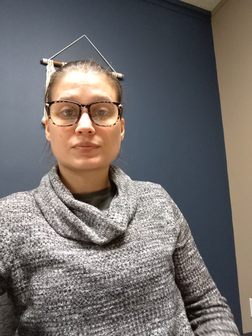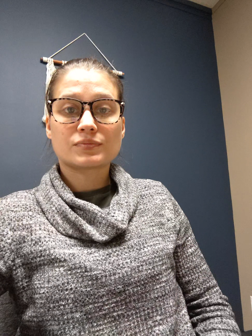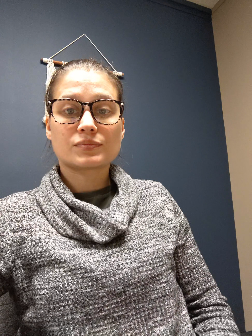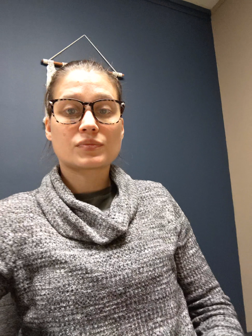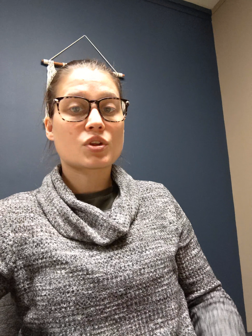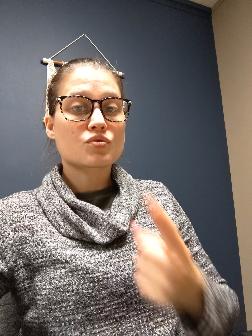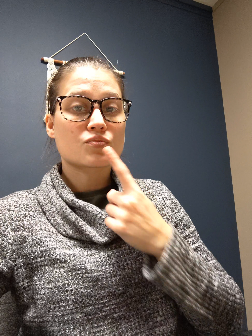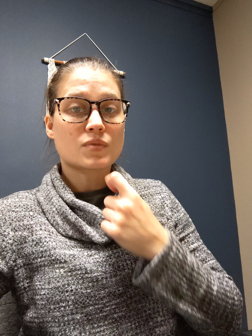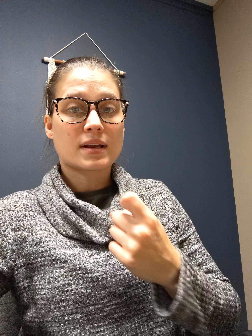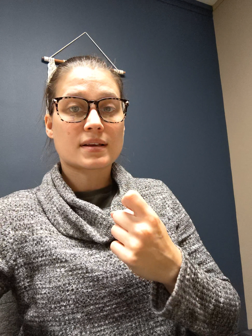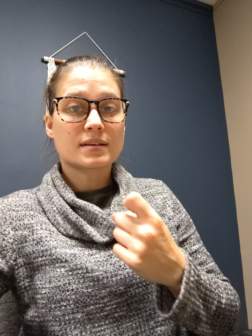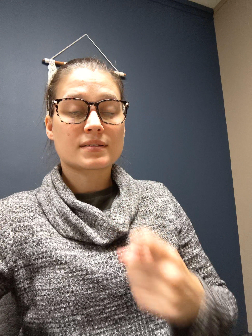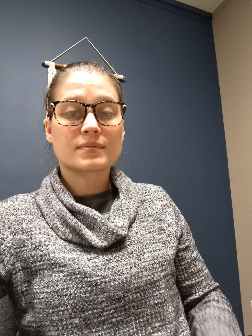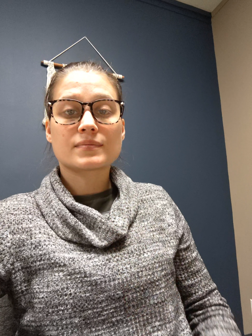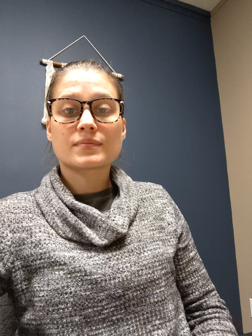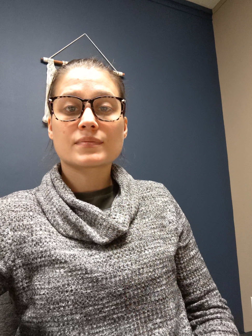red